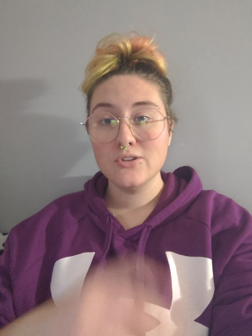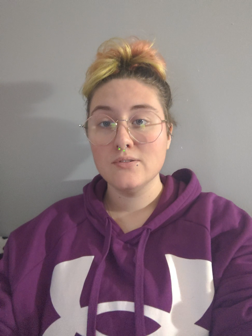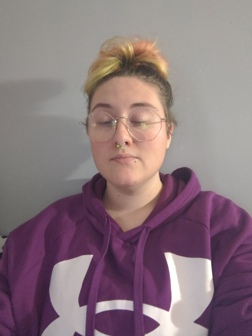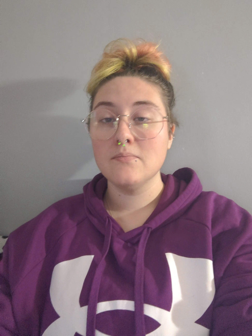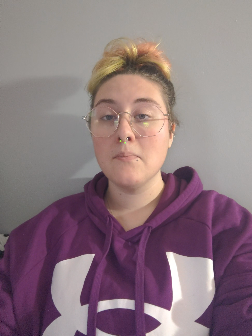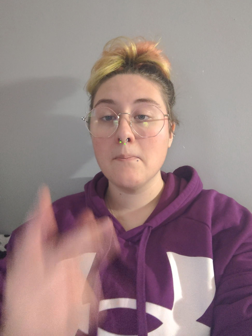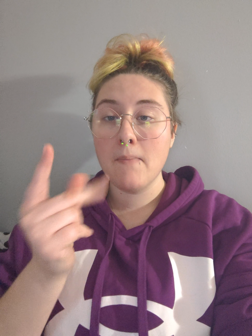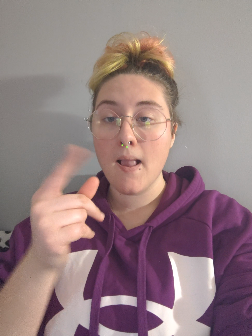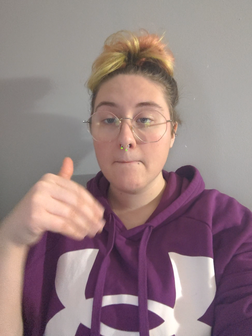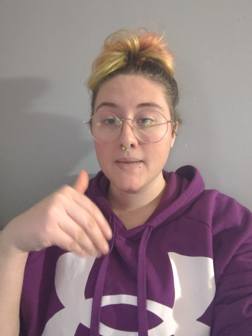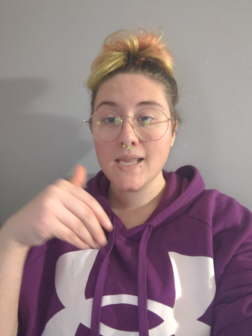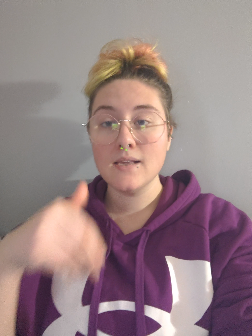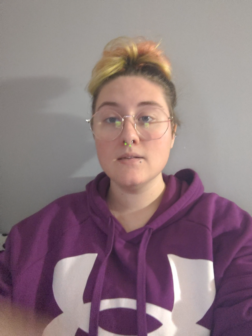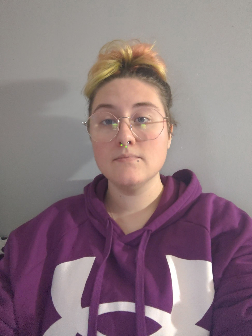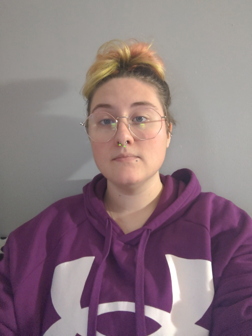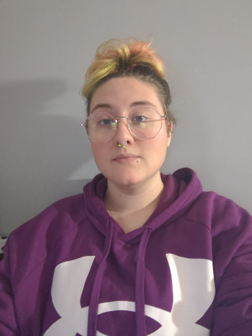puppy